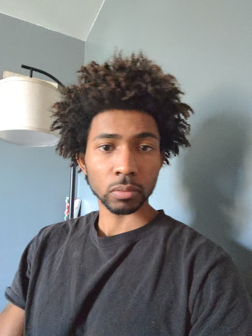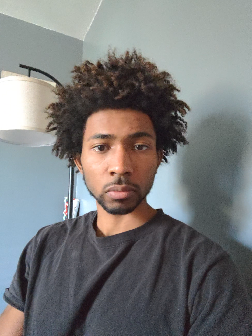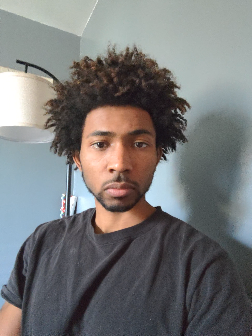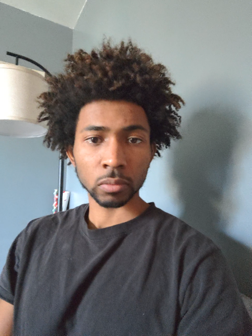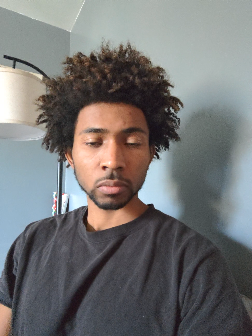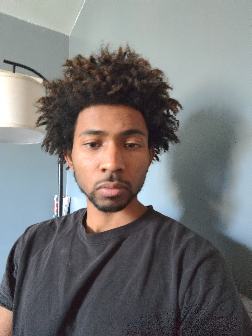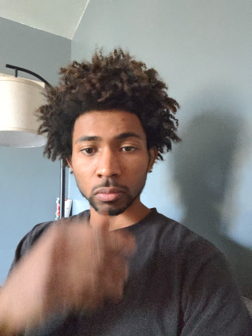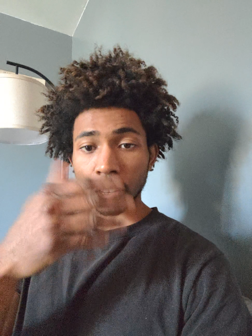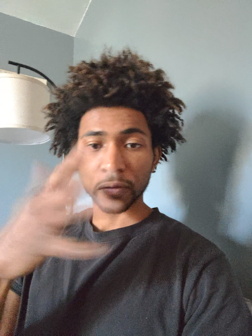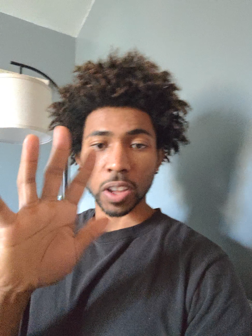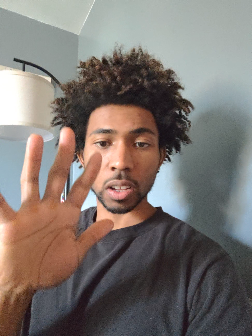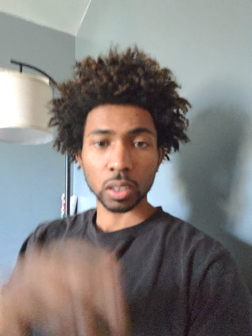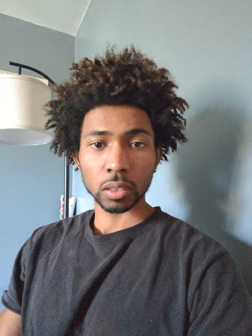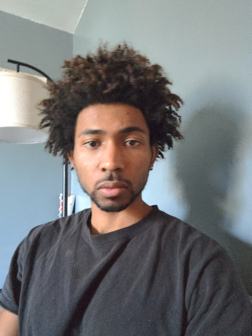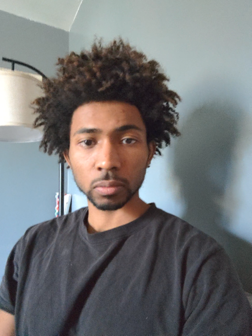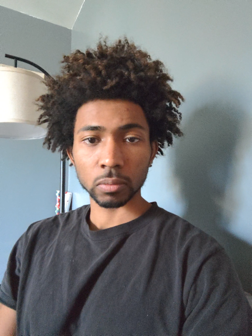finish